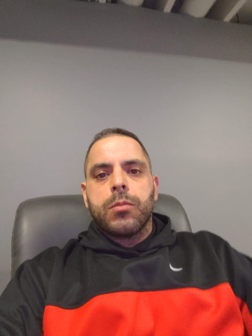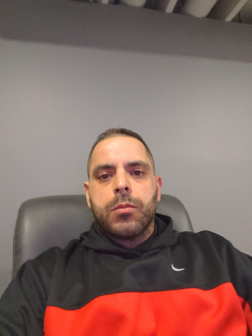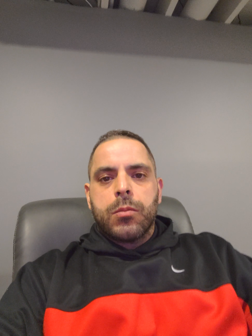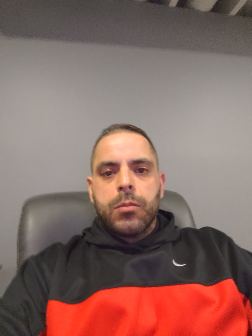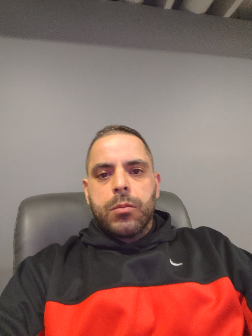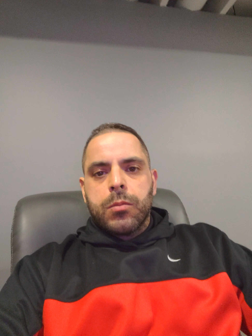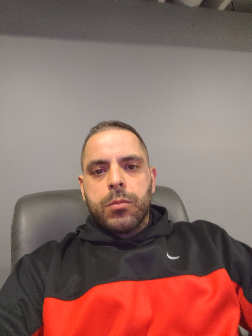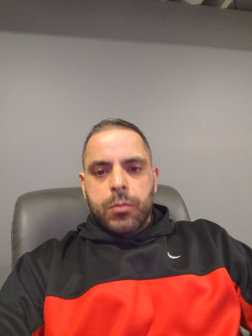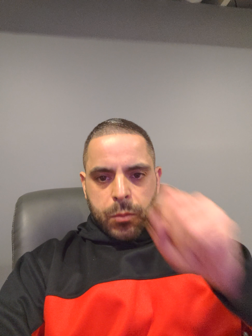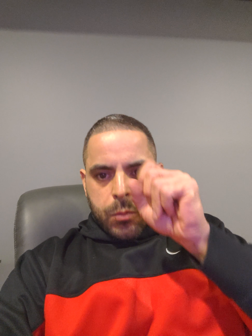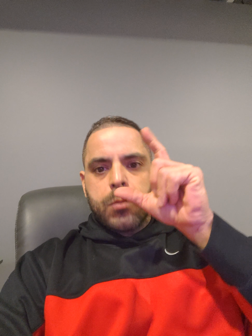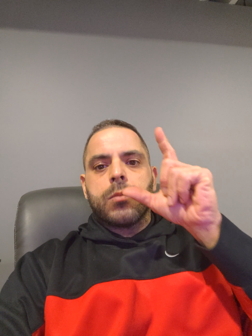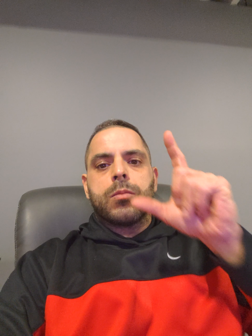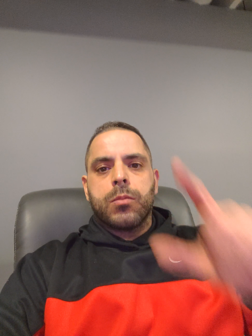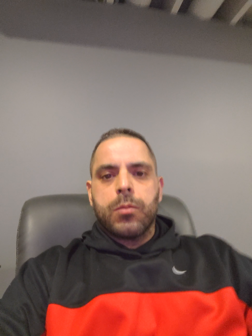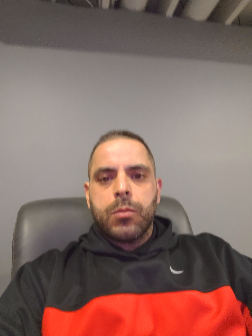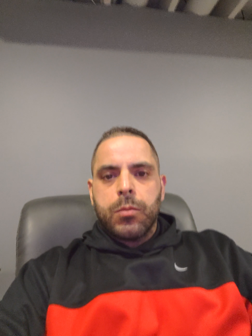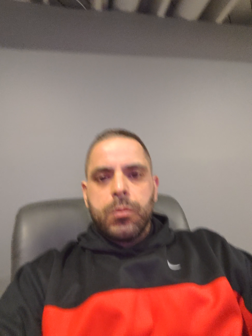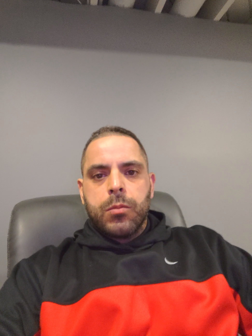wake